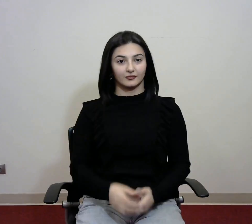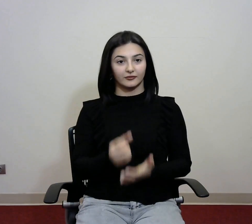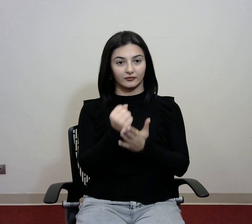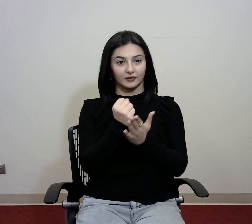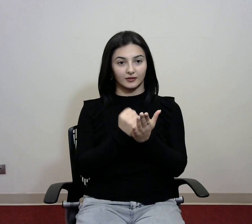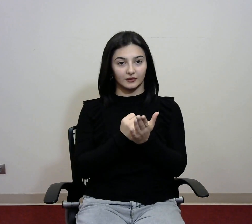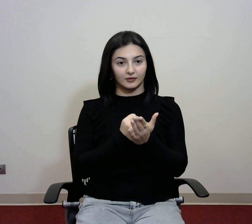viza